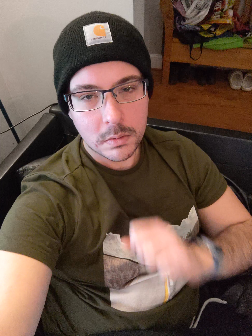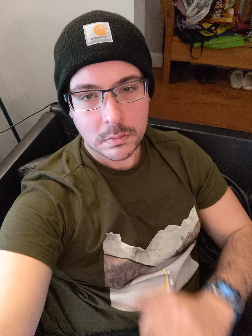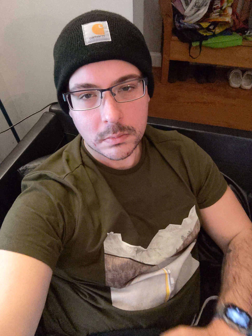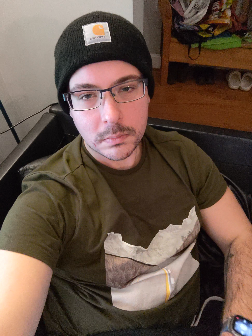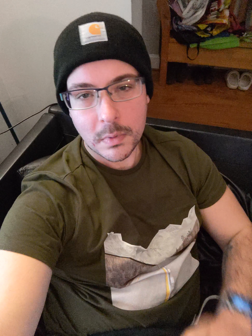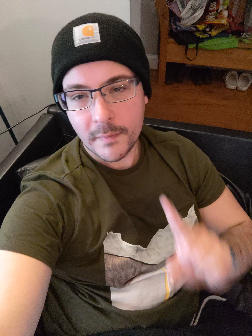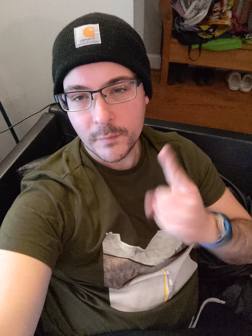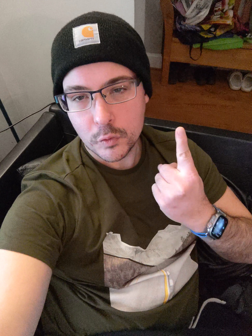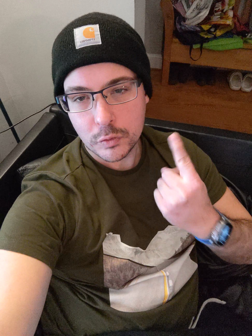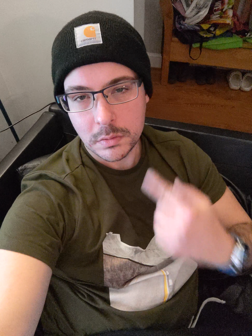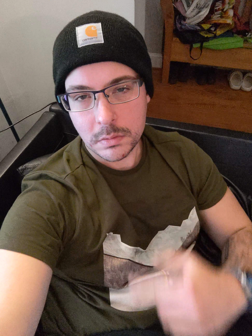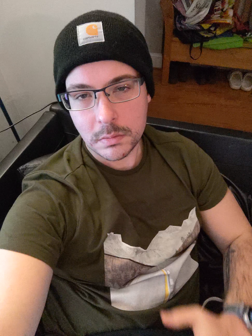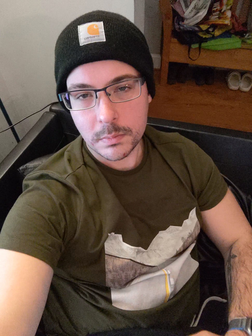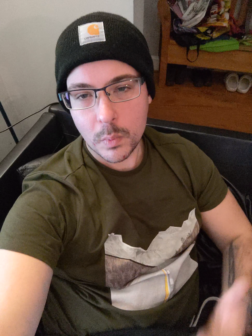first